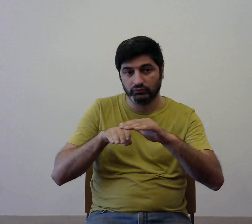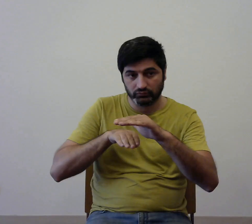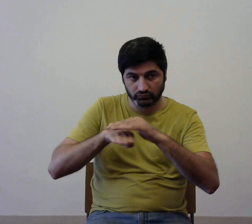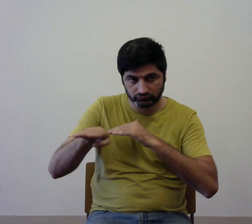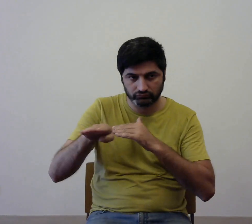getmək